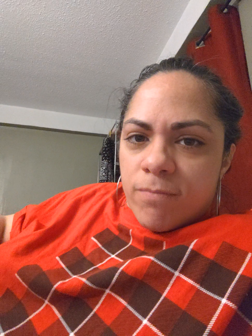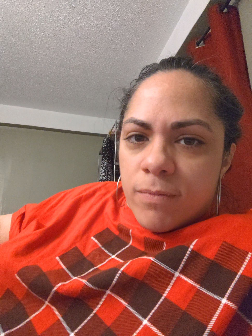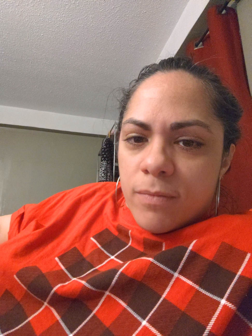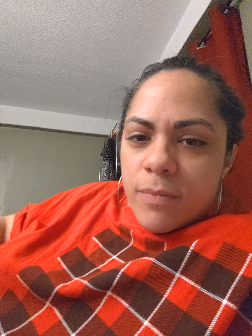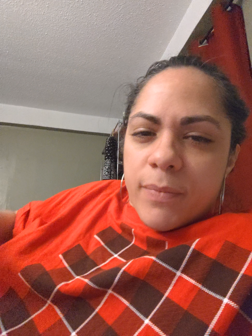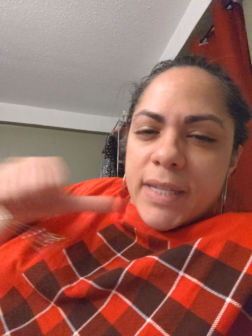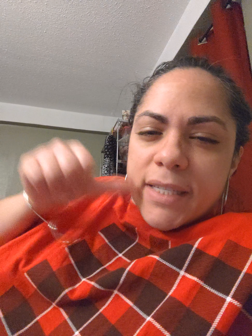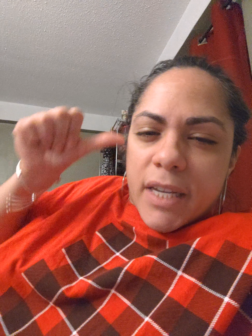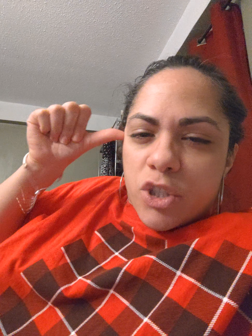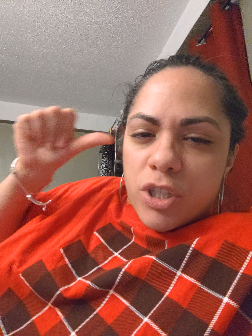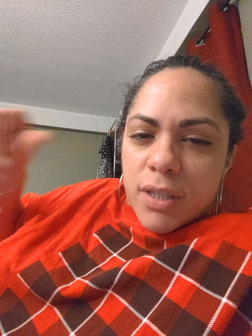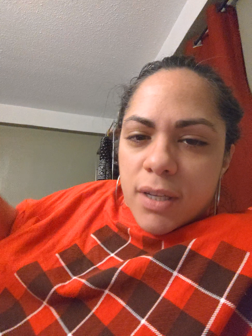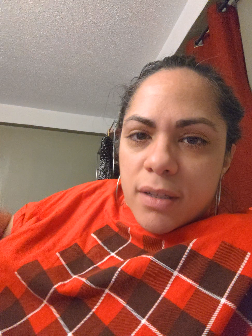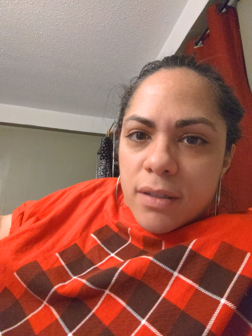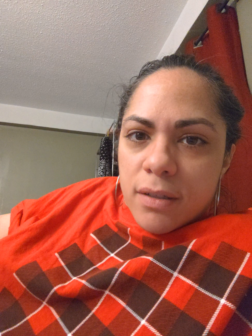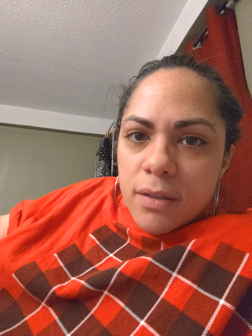yesterday